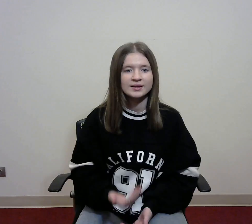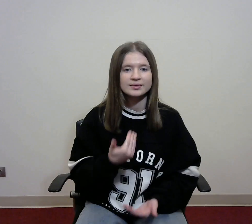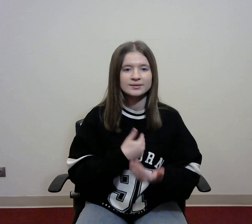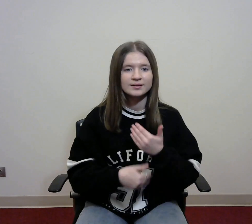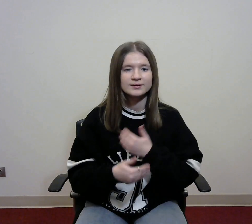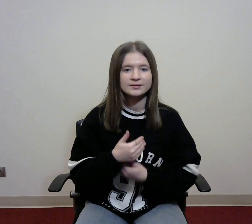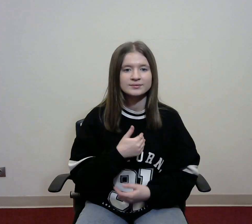əlil